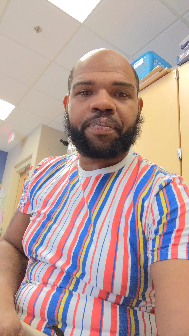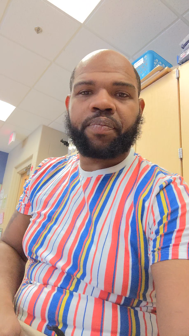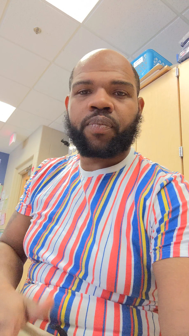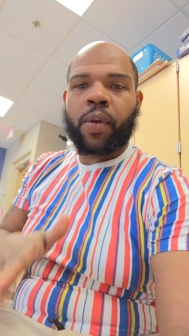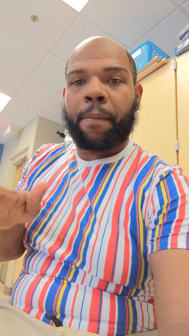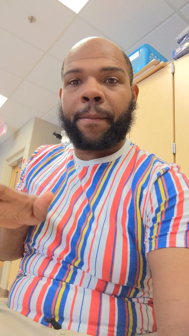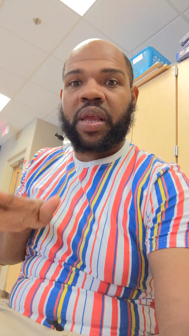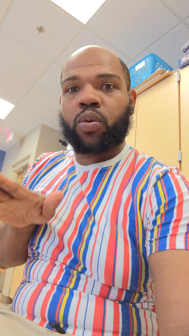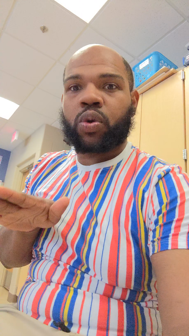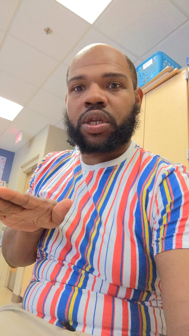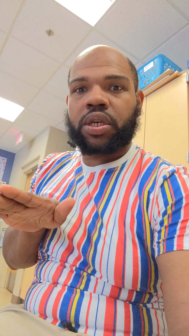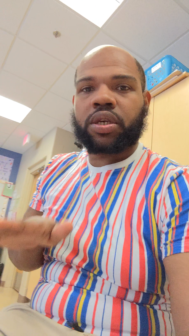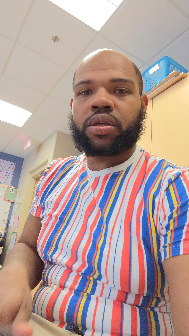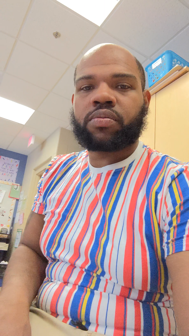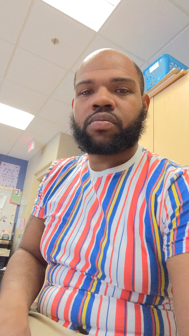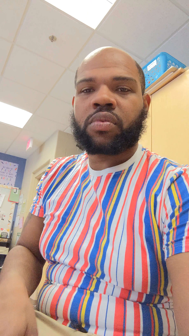penguin